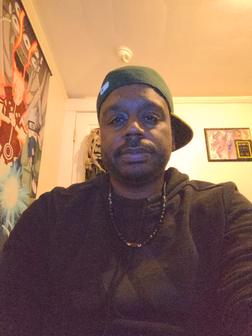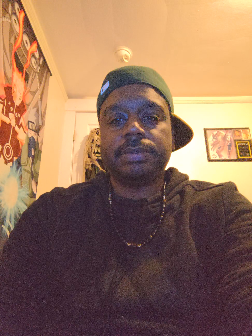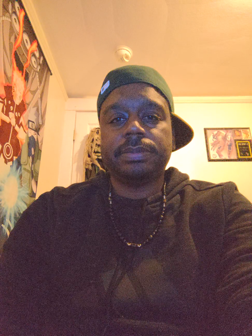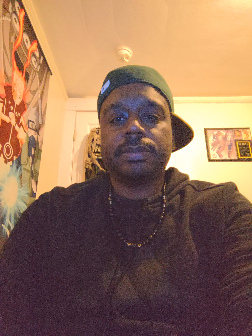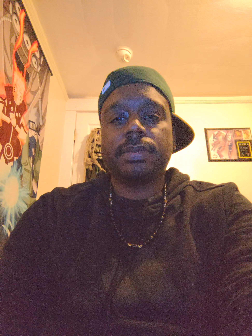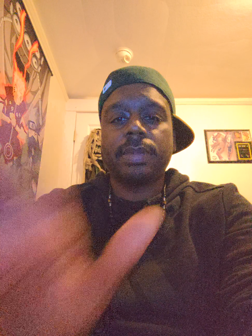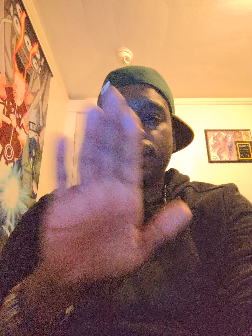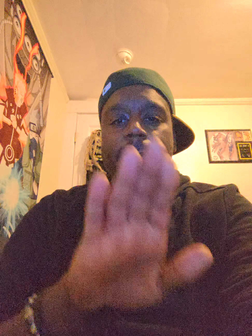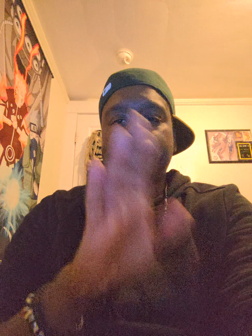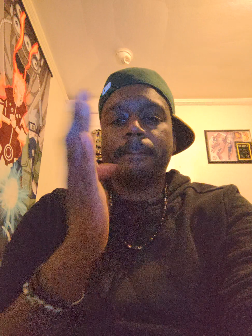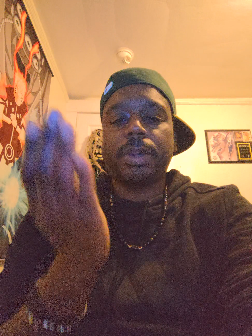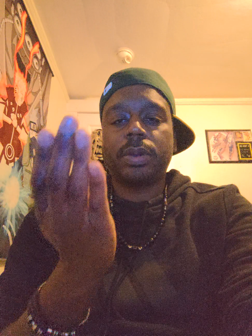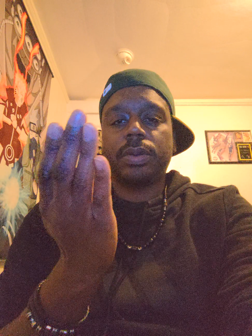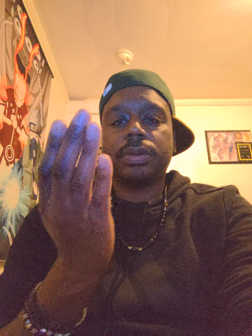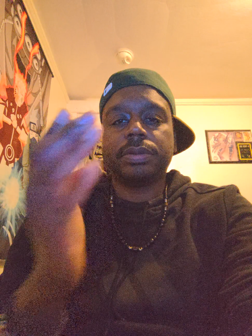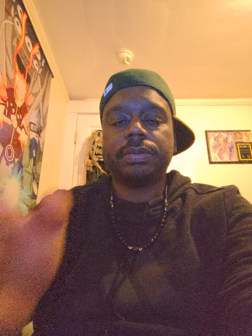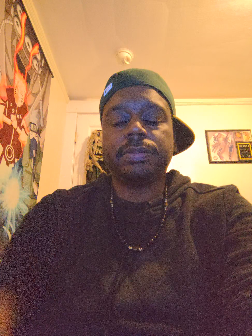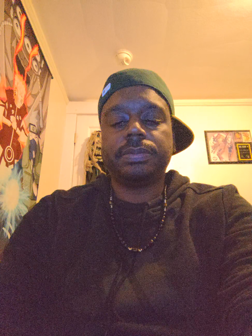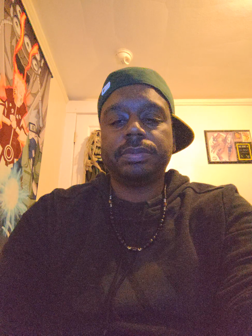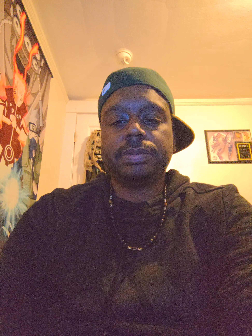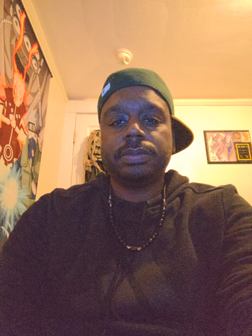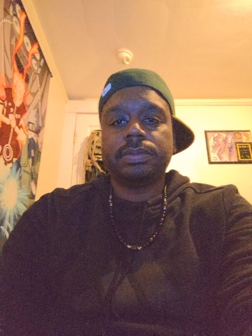book